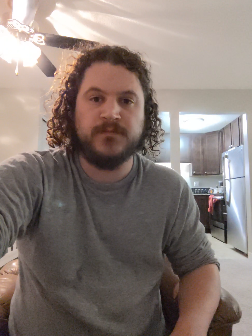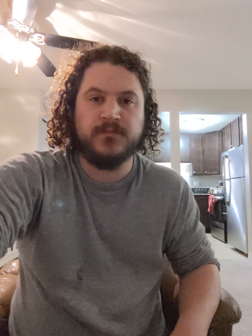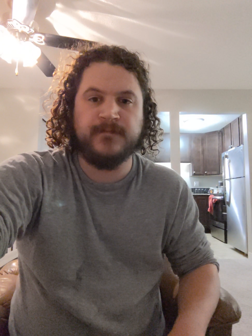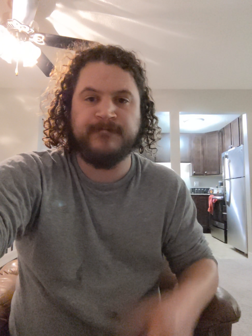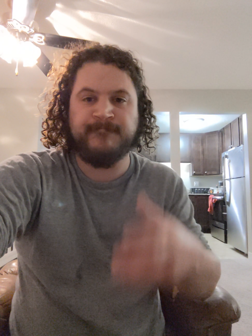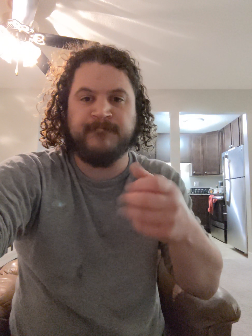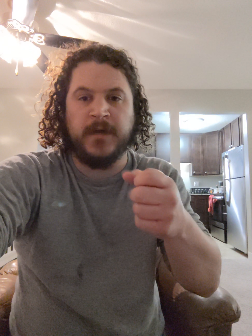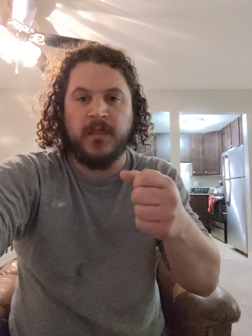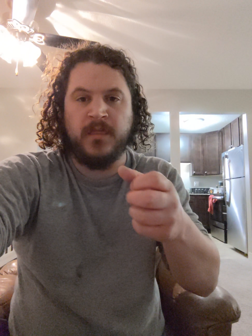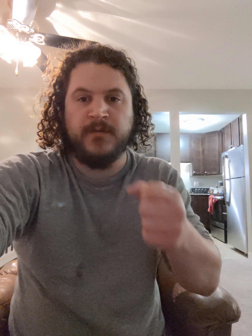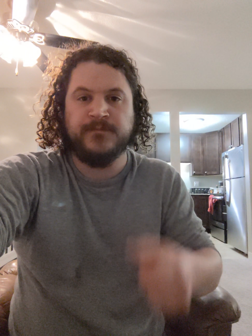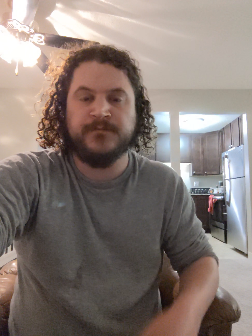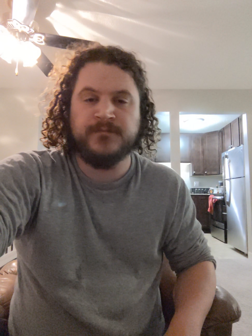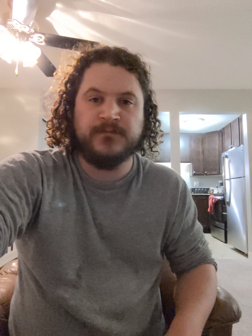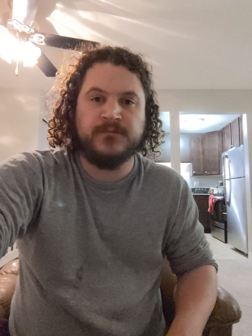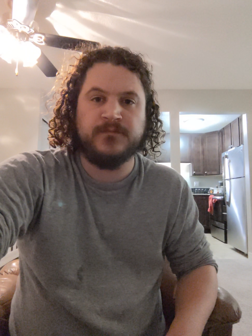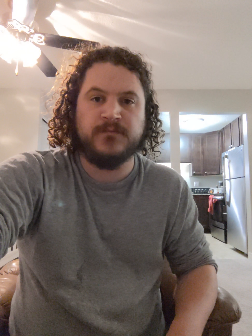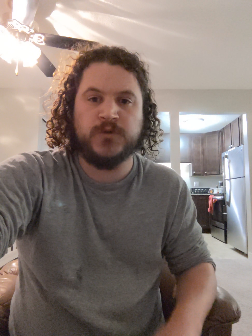milk